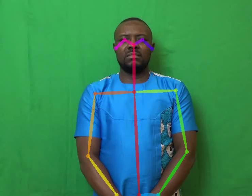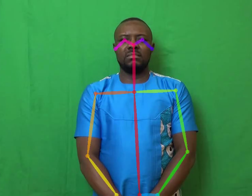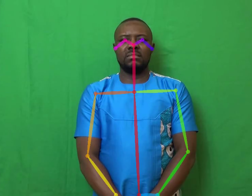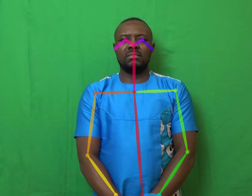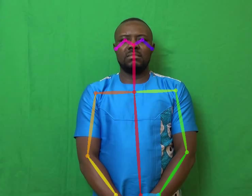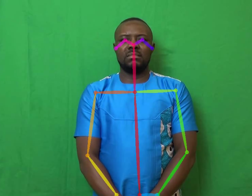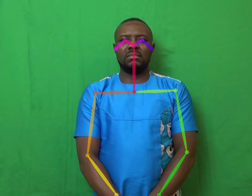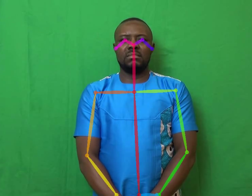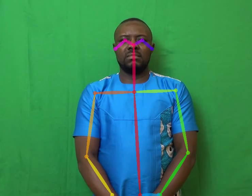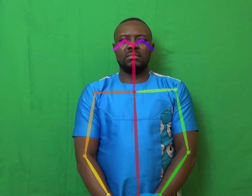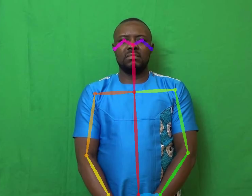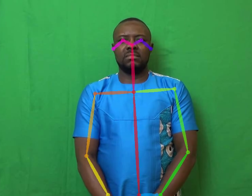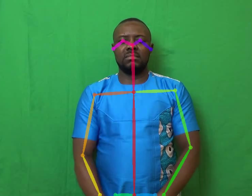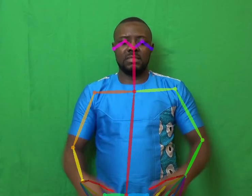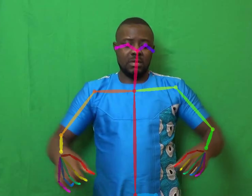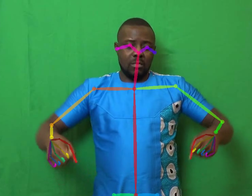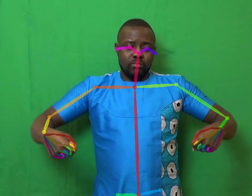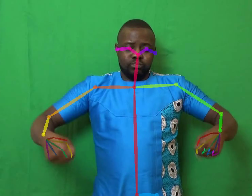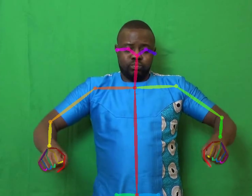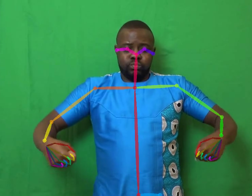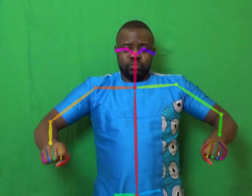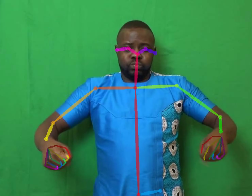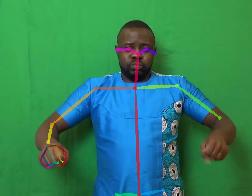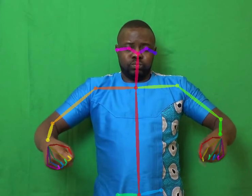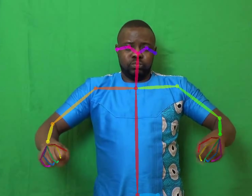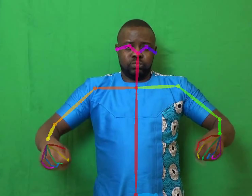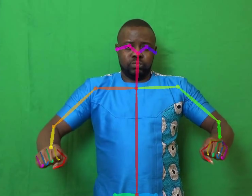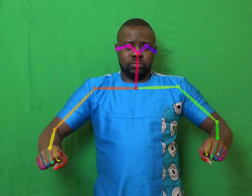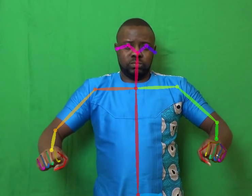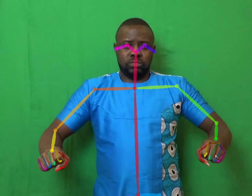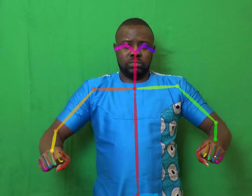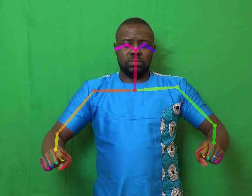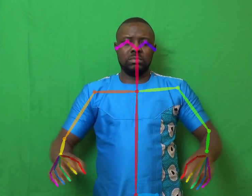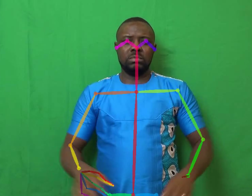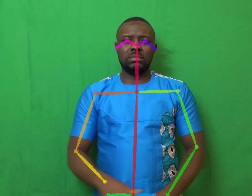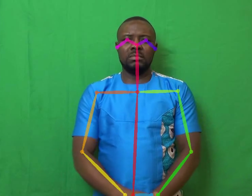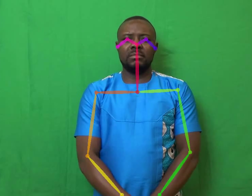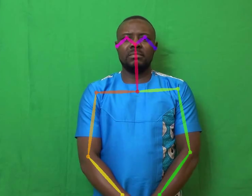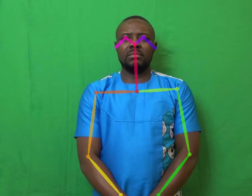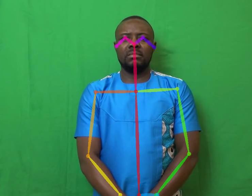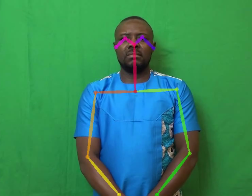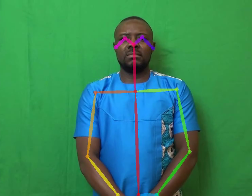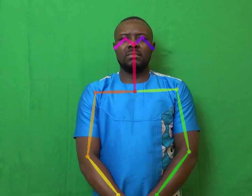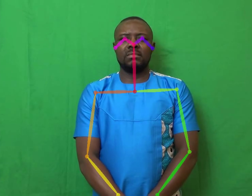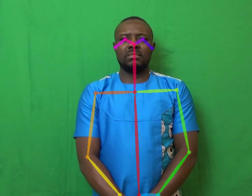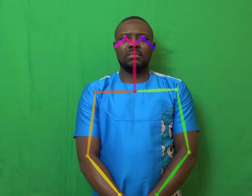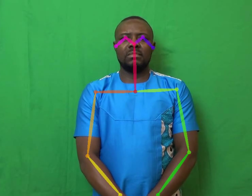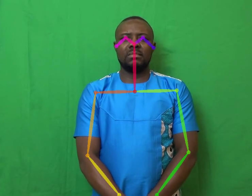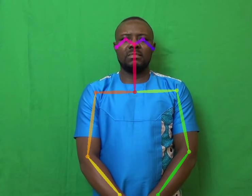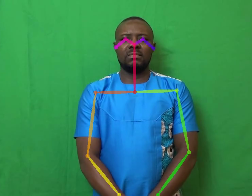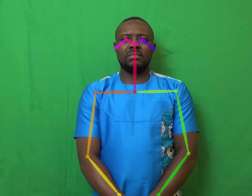motorbike